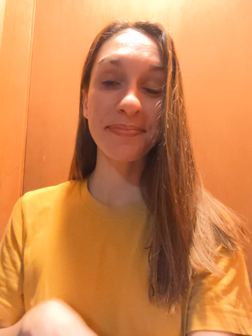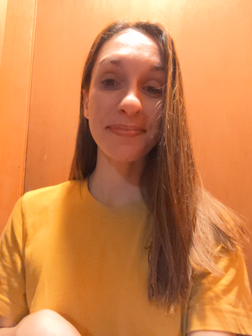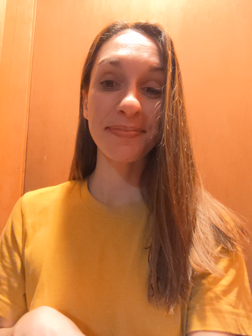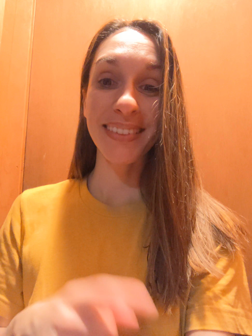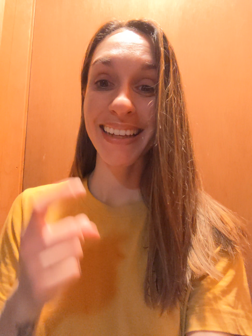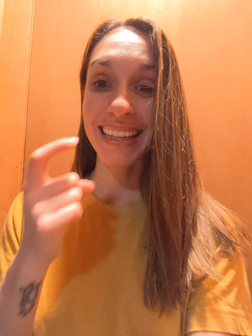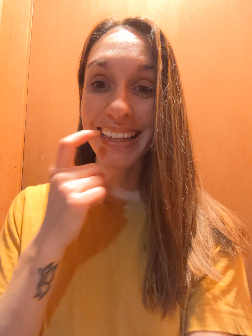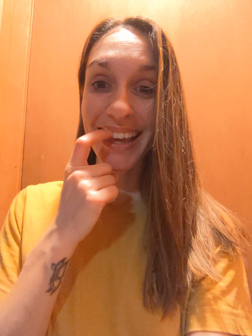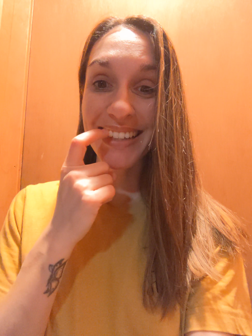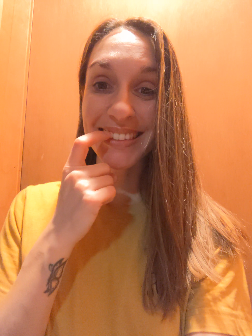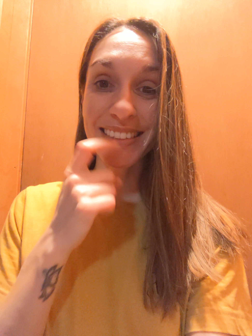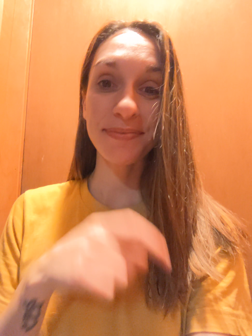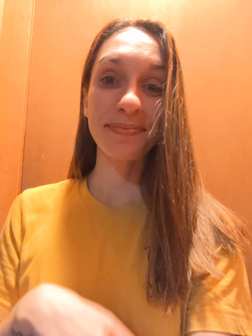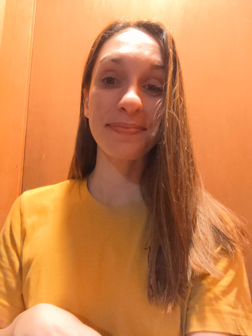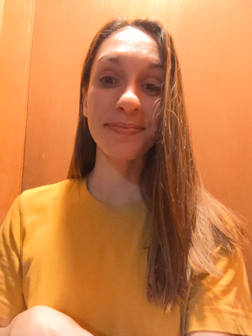window